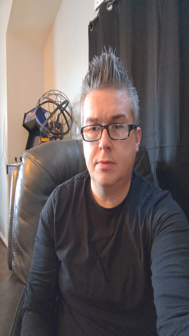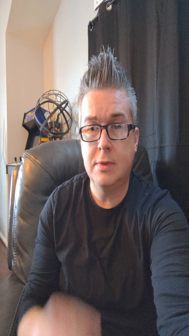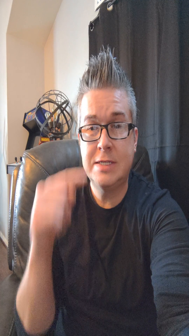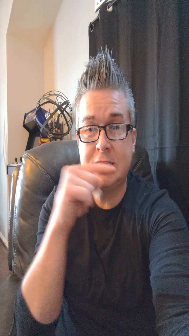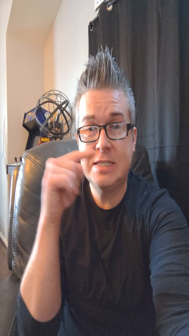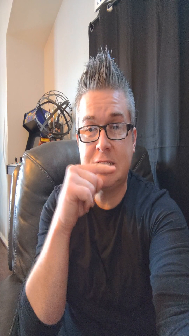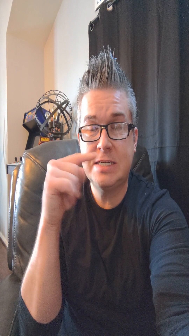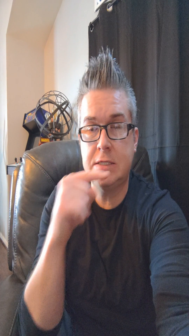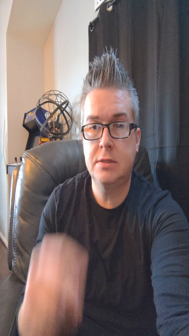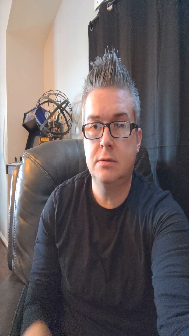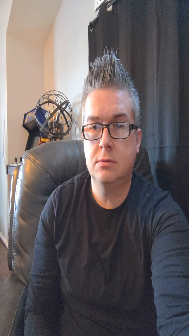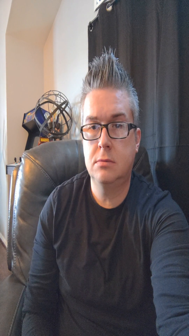toothbrush